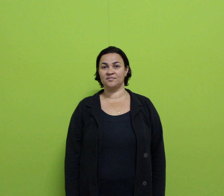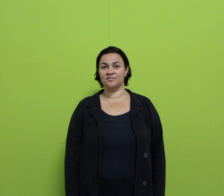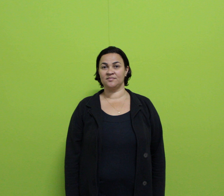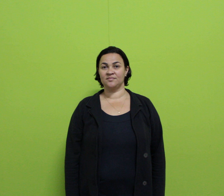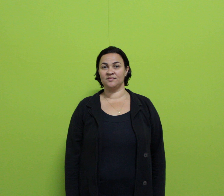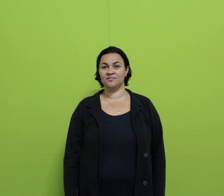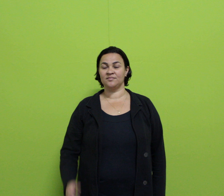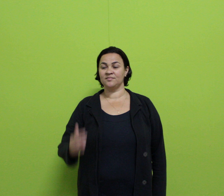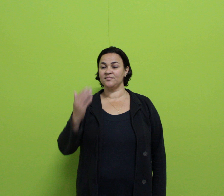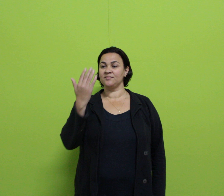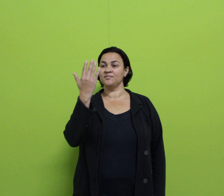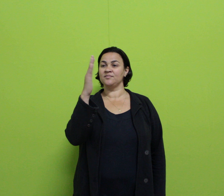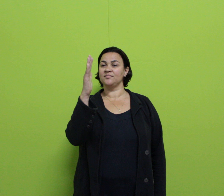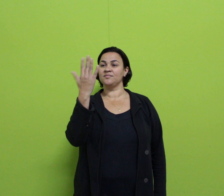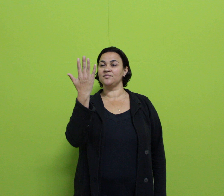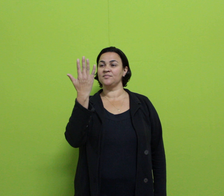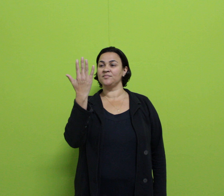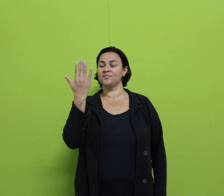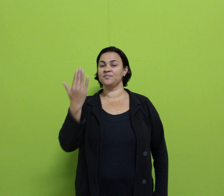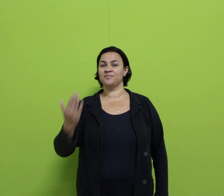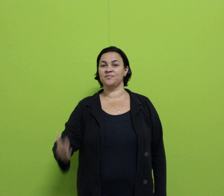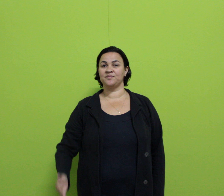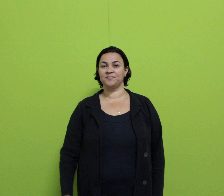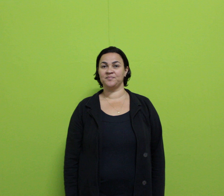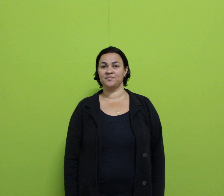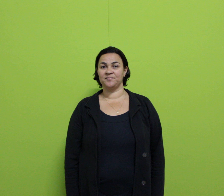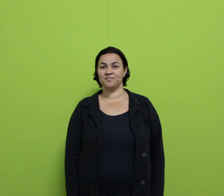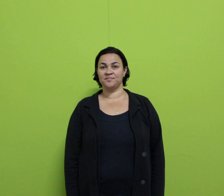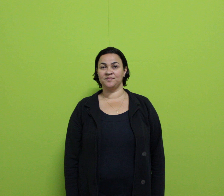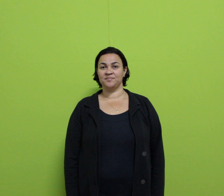espelho